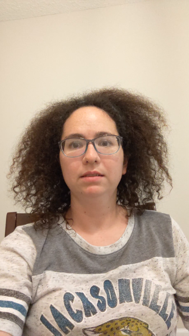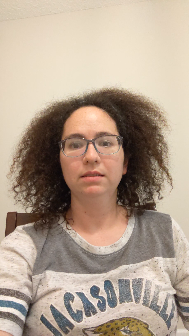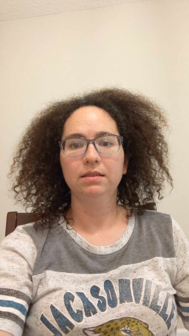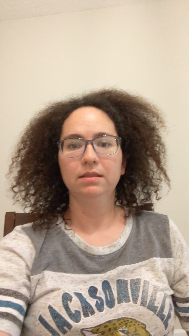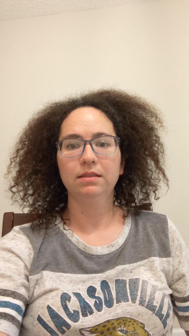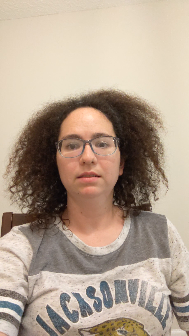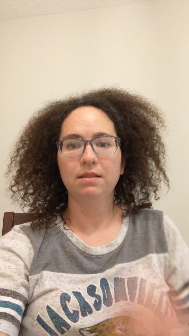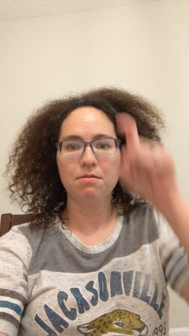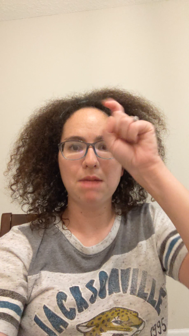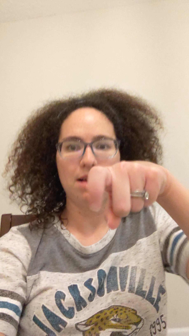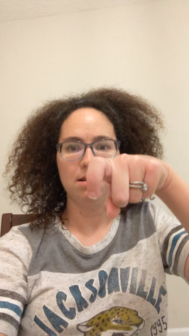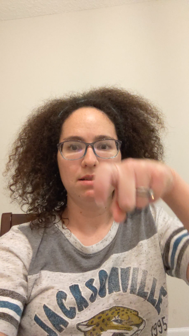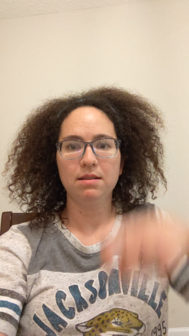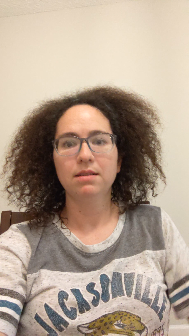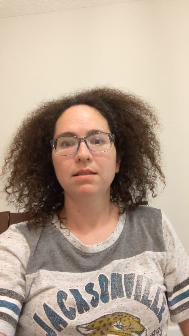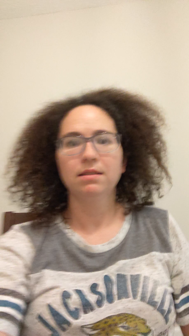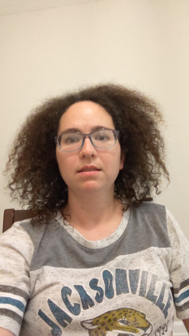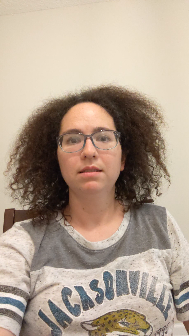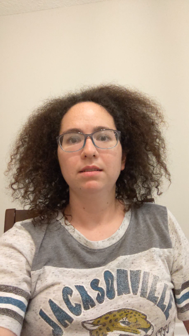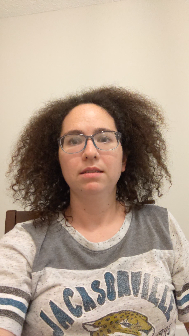must